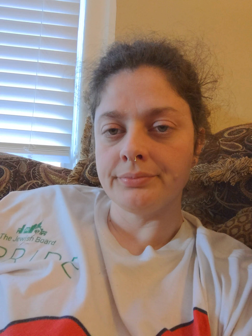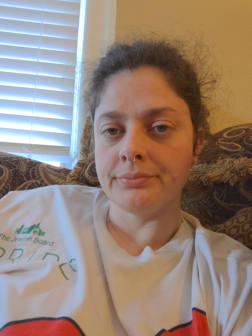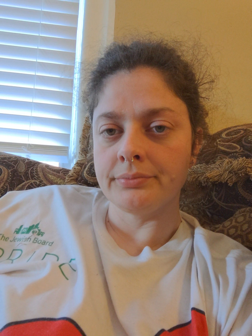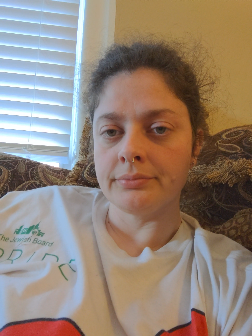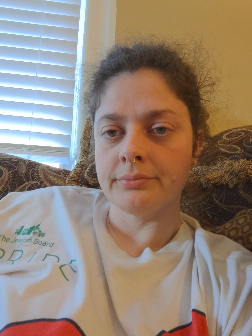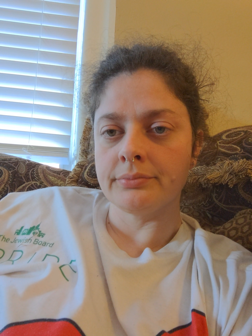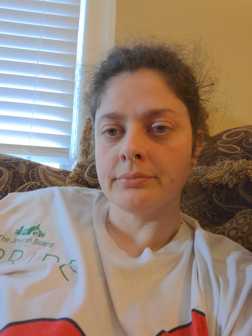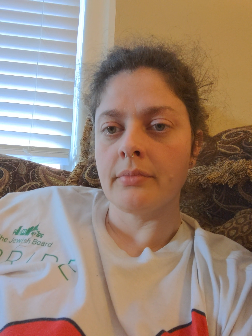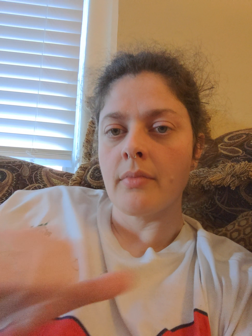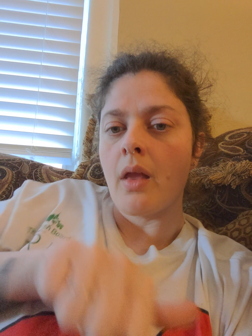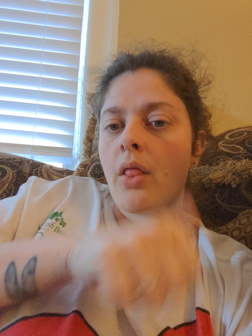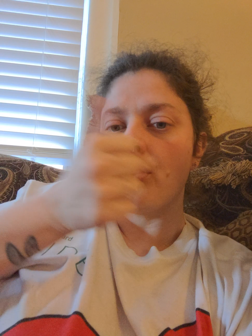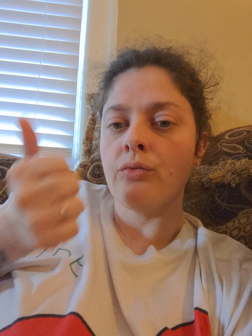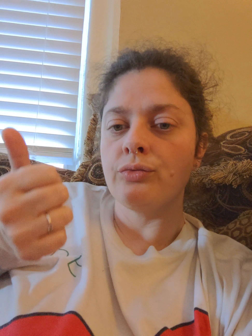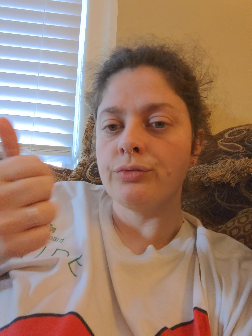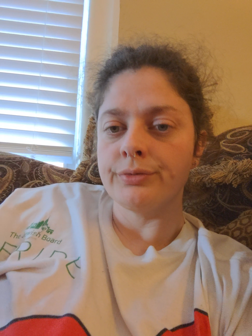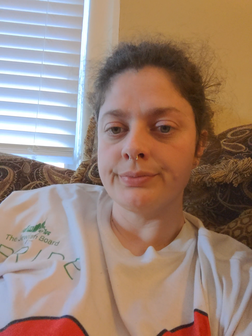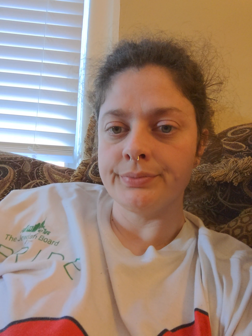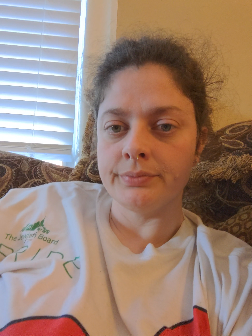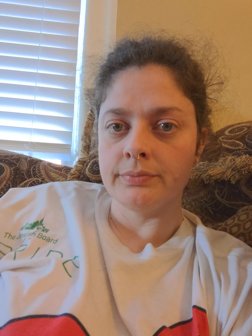another